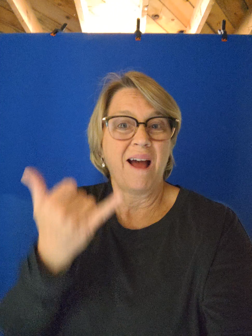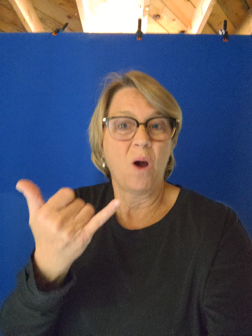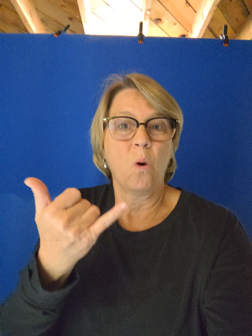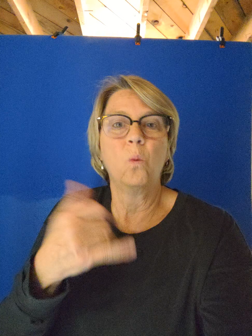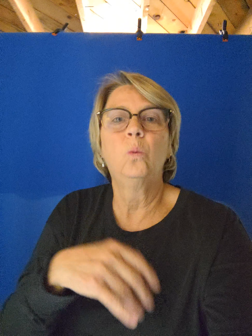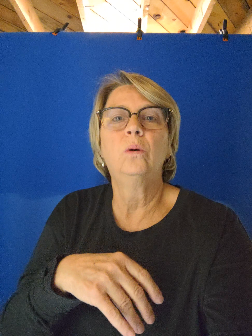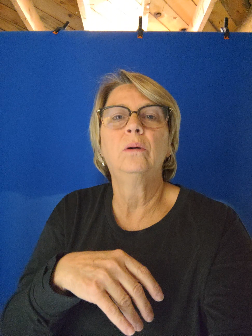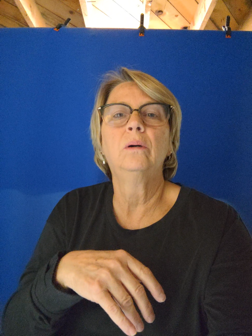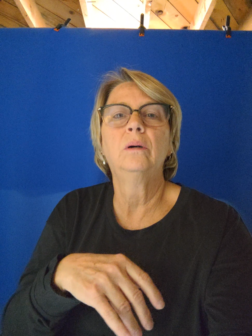now